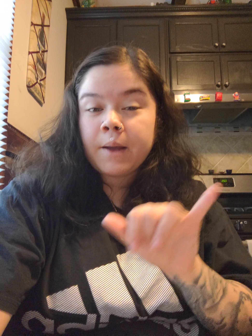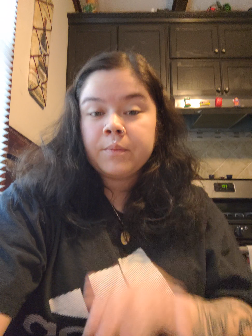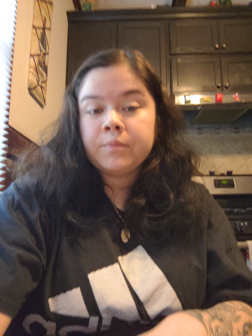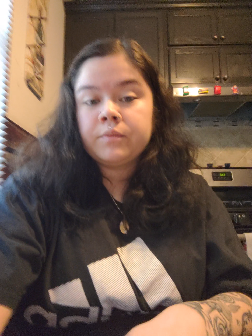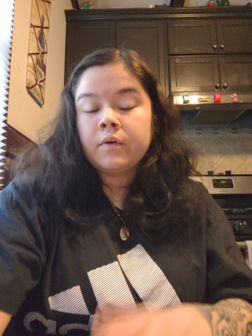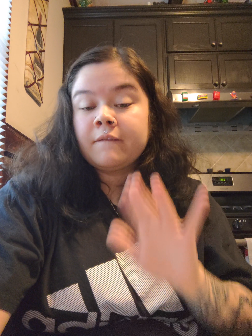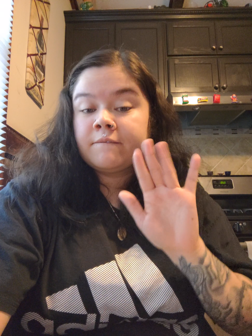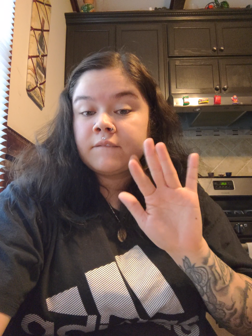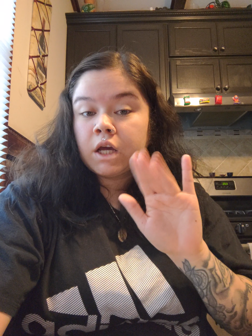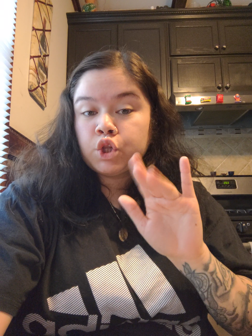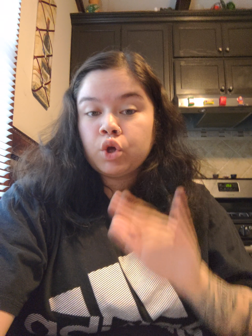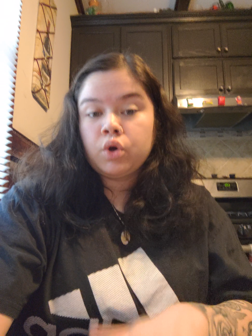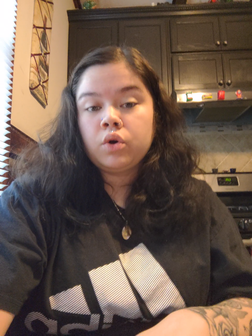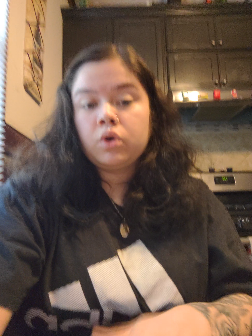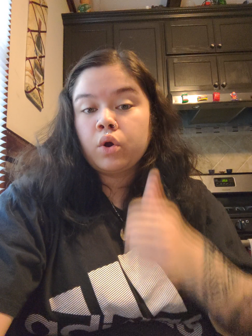finger